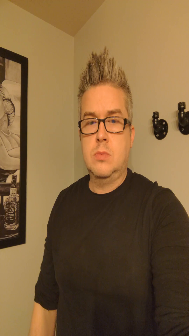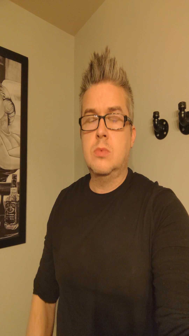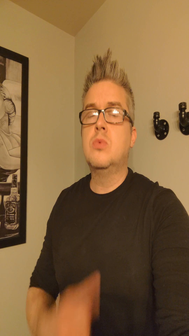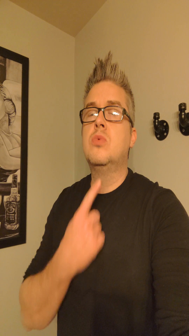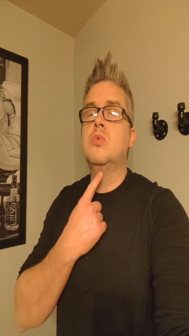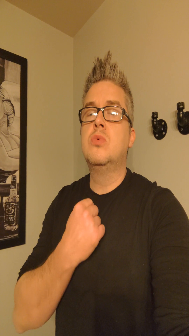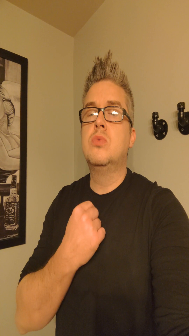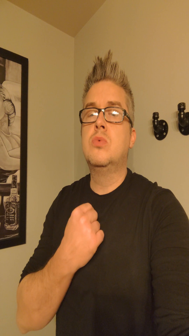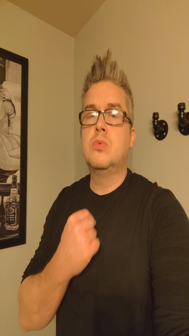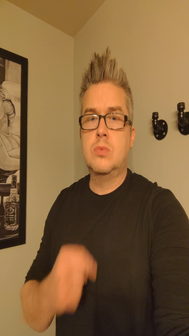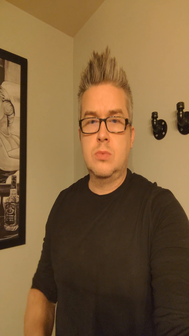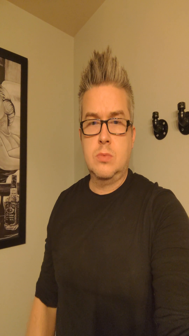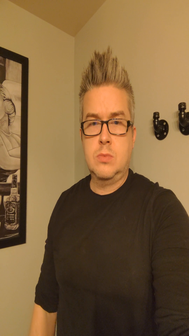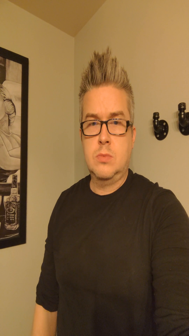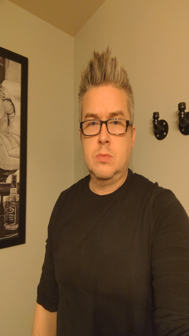thirsty